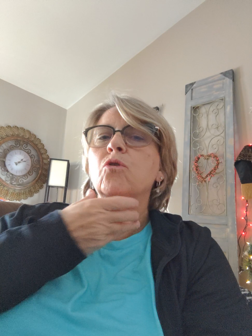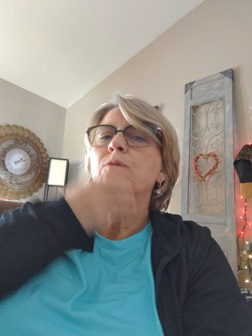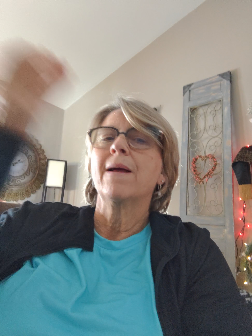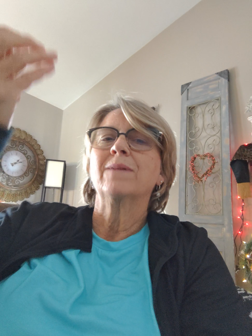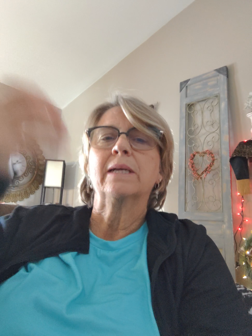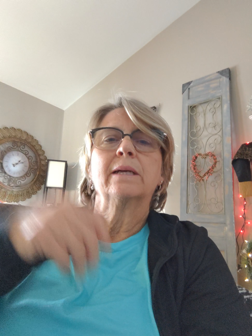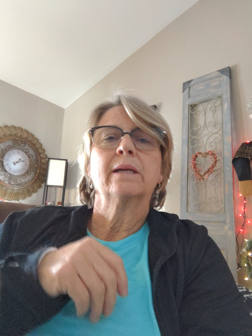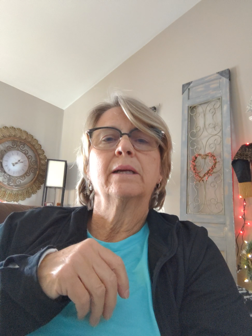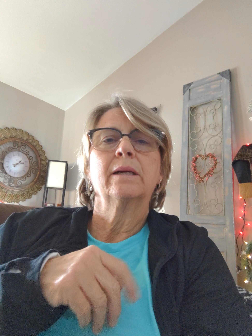giraffe